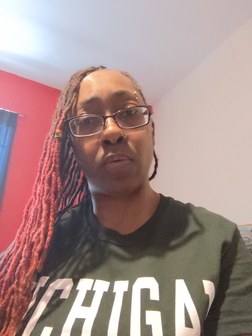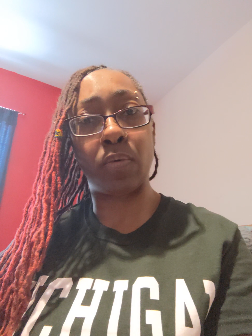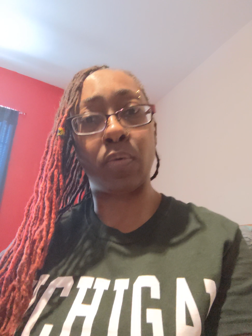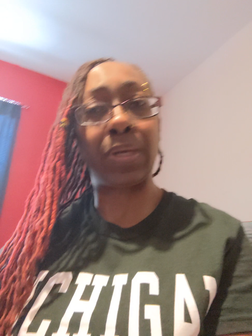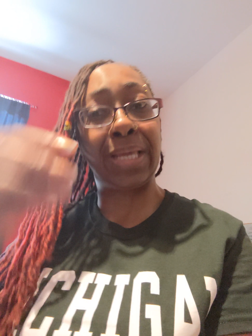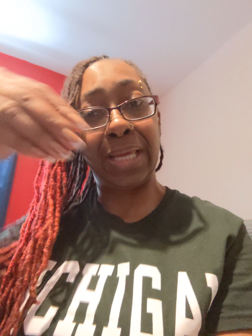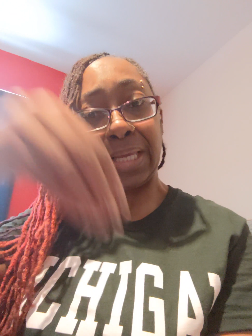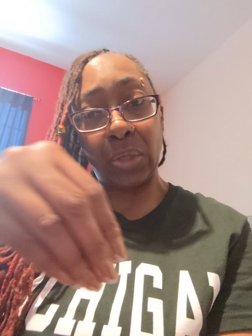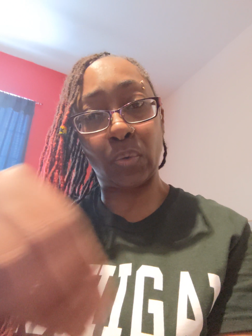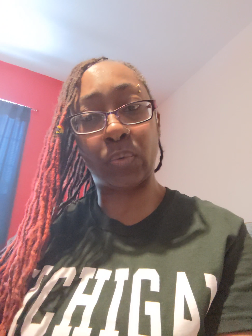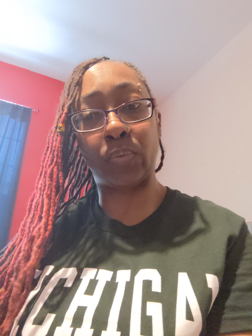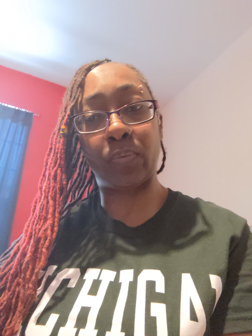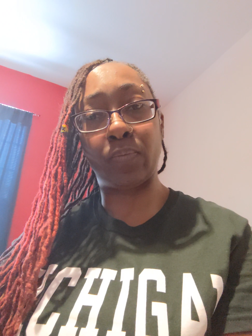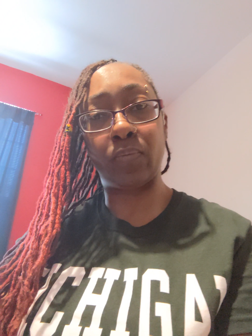into